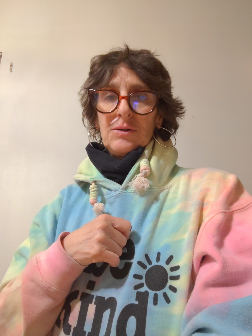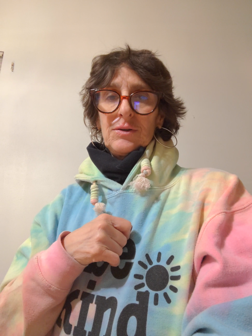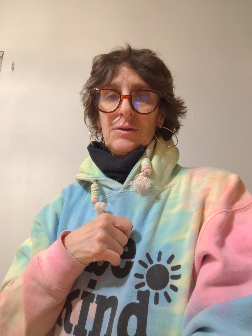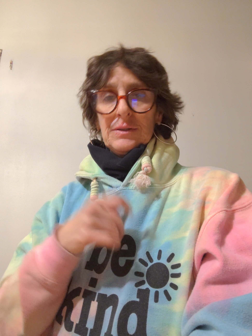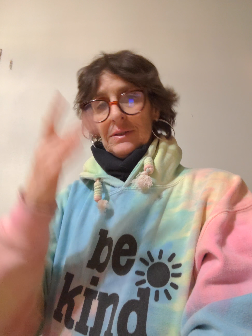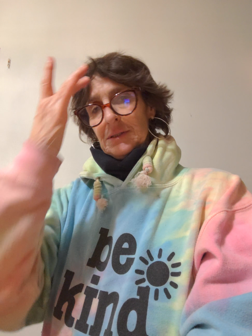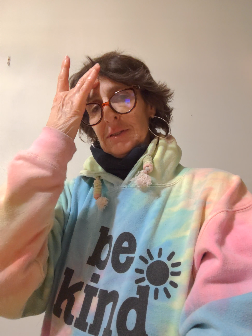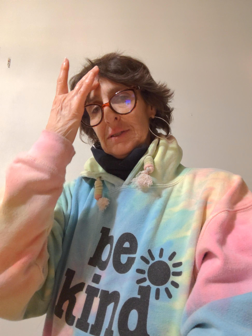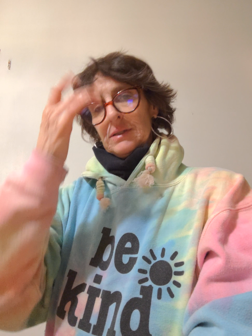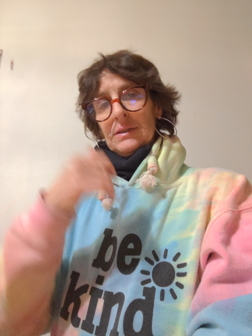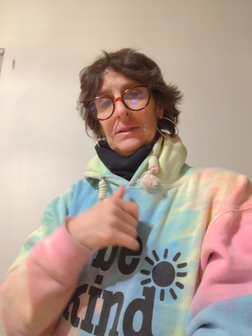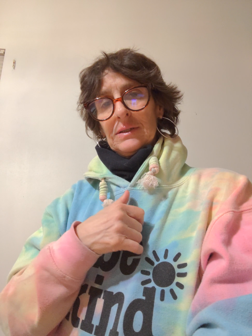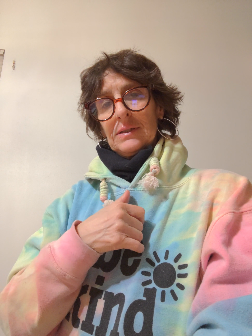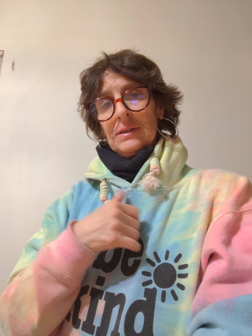sick